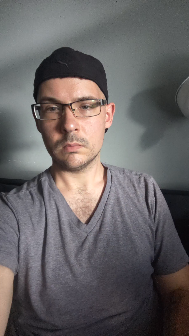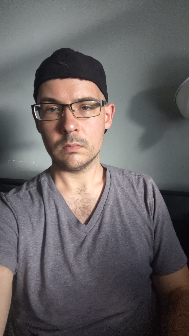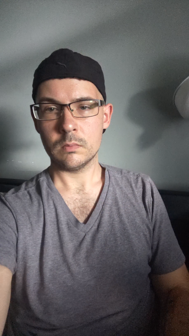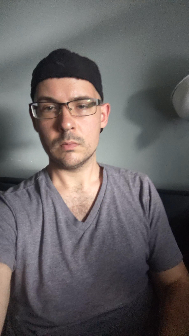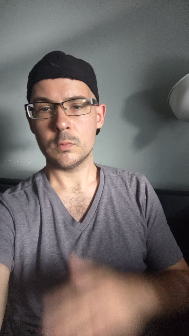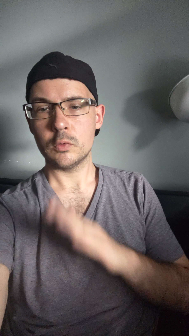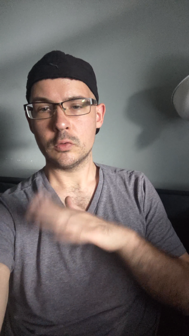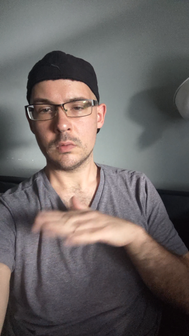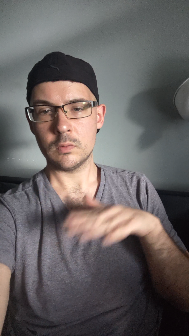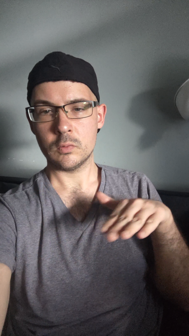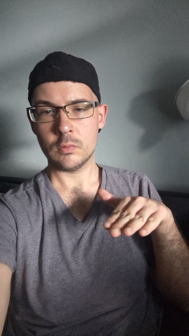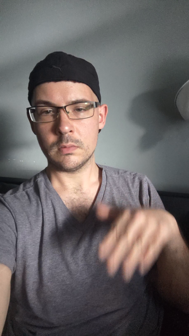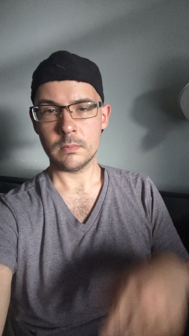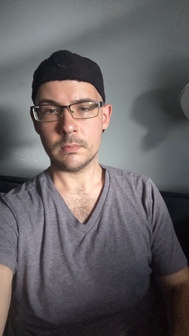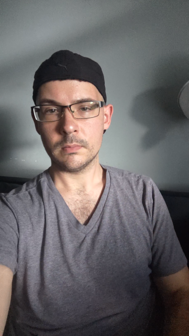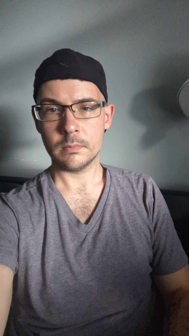children